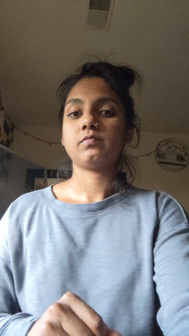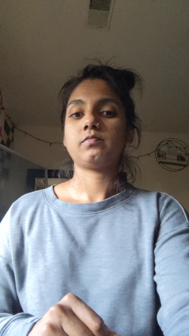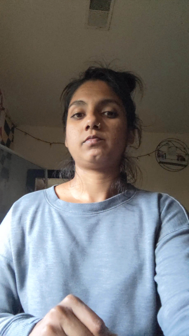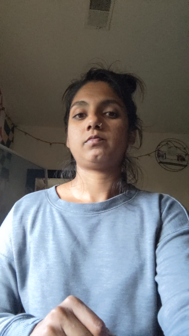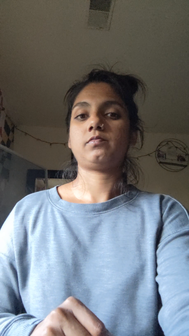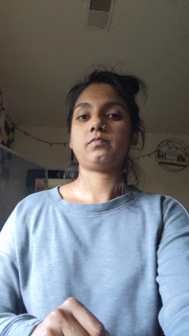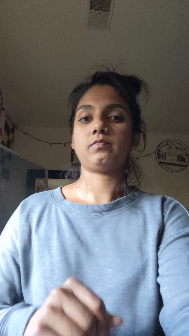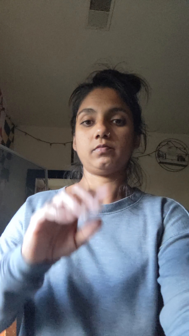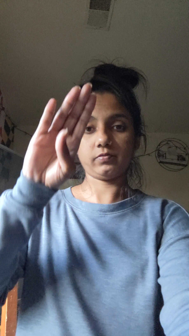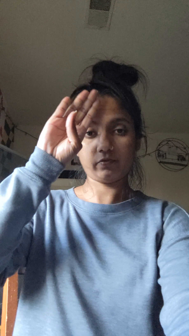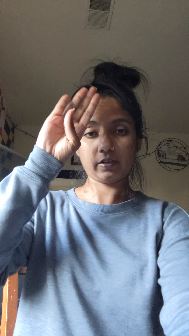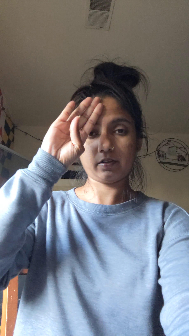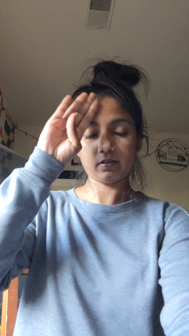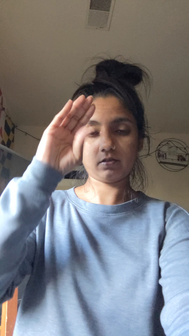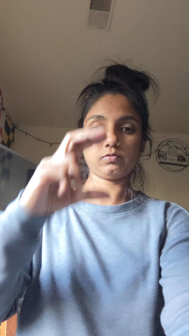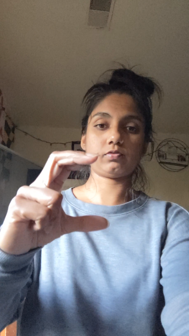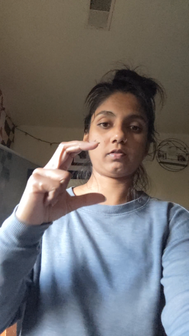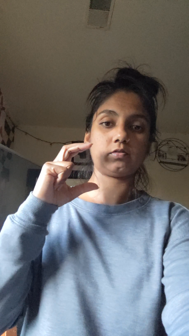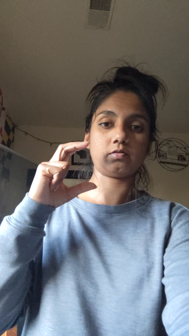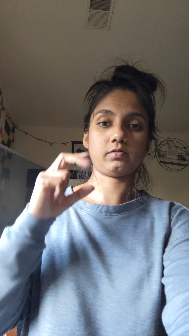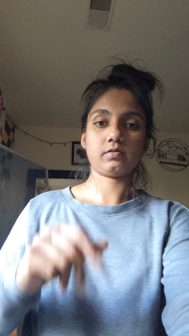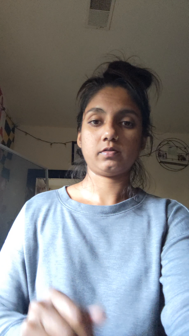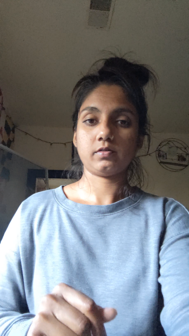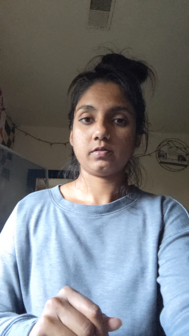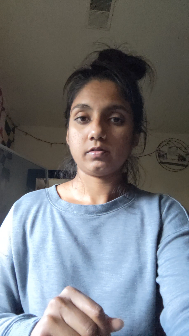fire truck